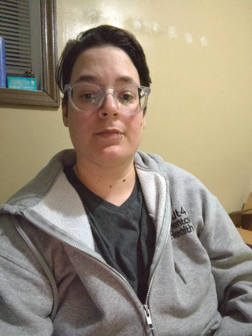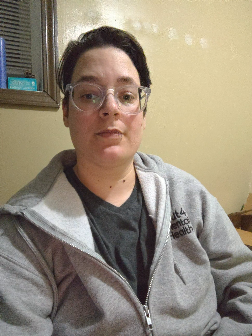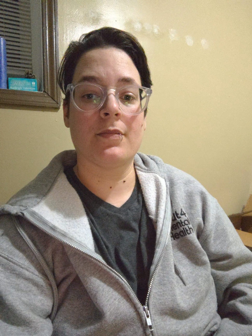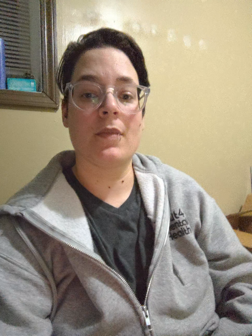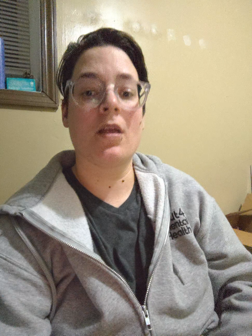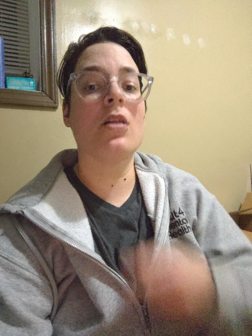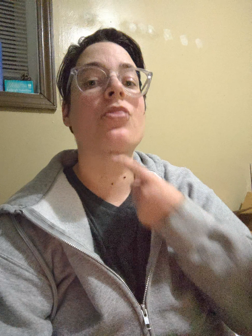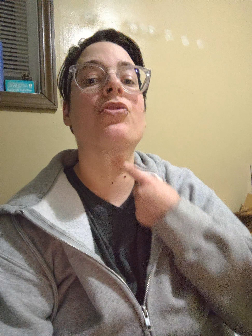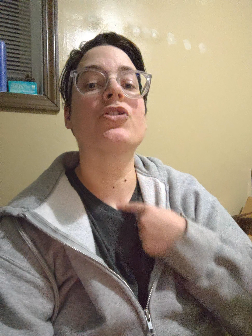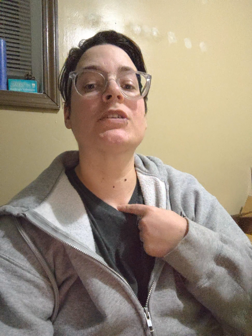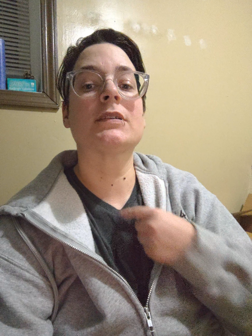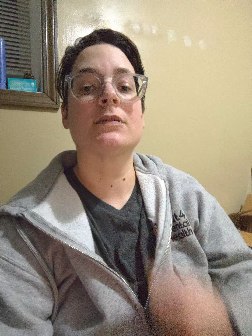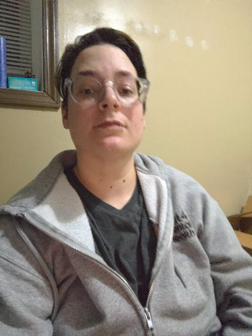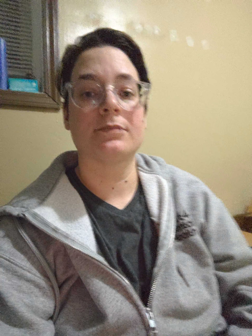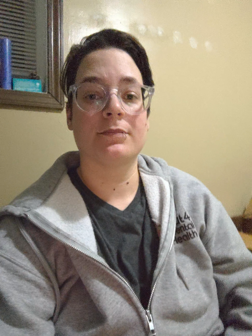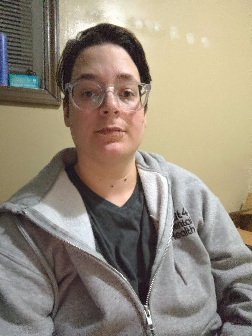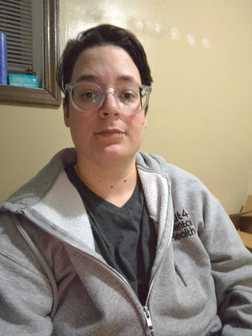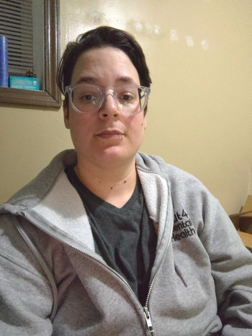thirsty